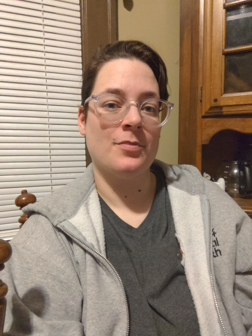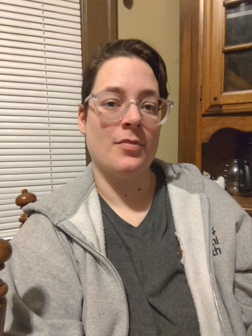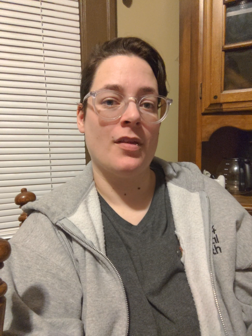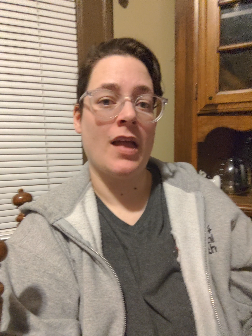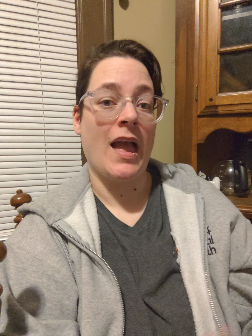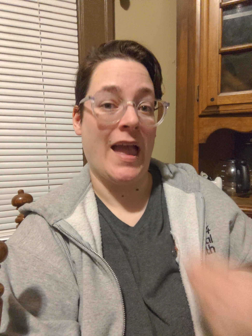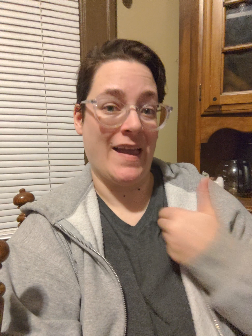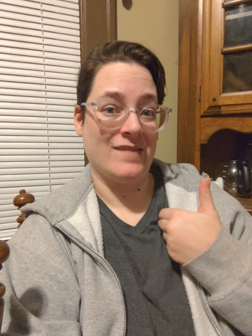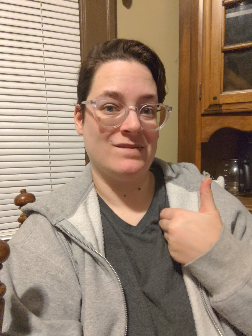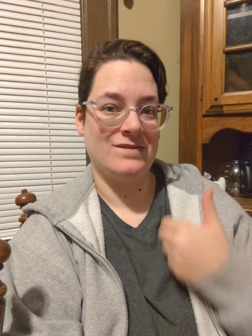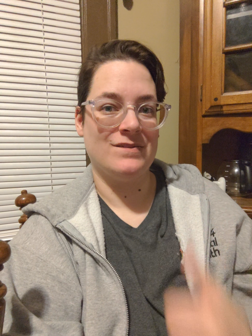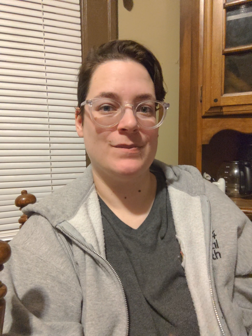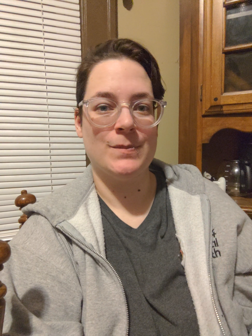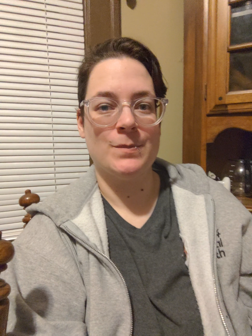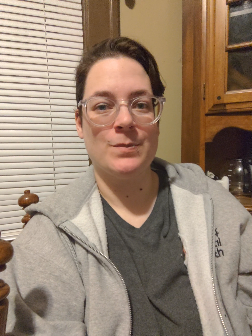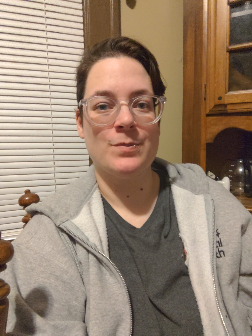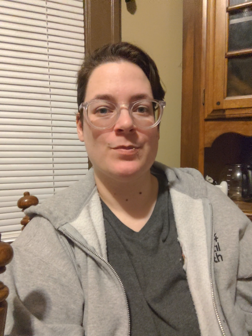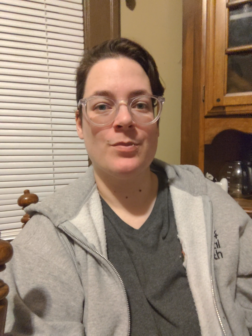have